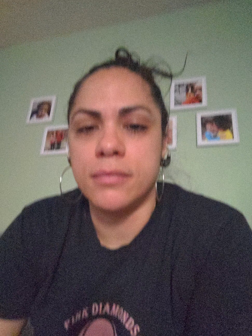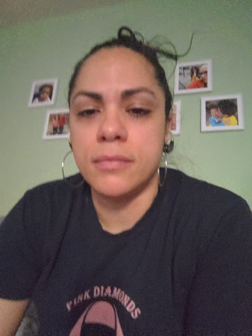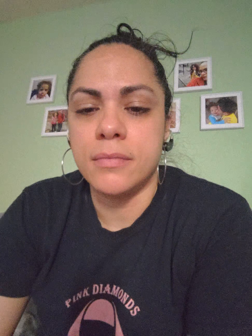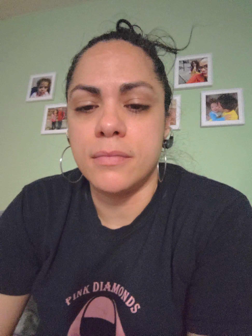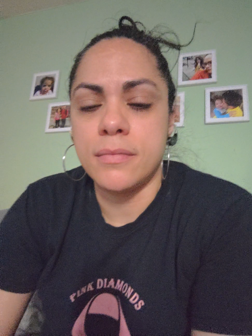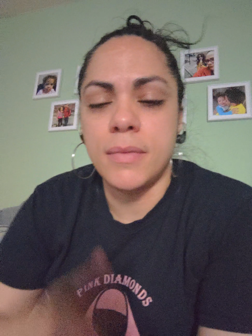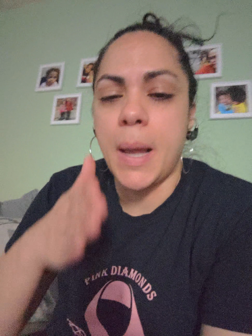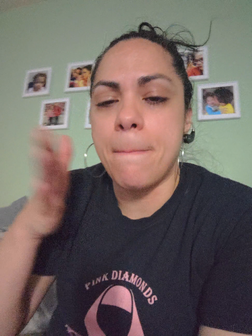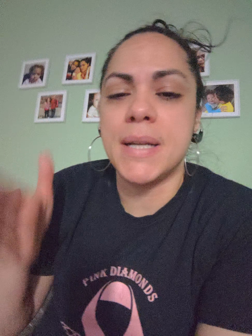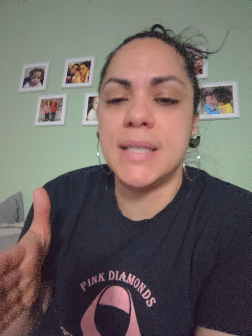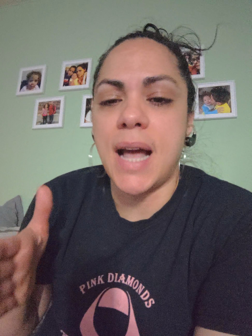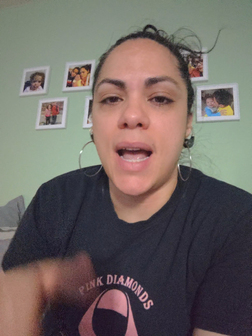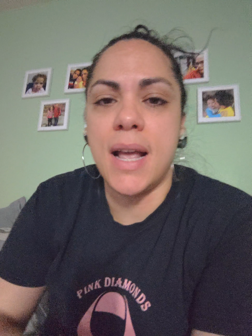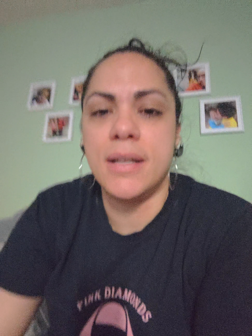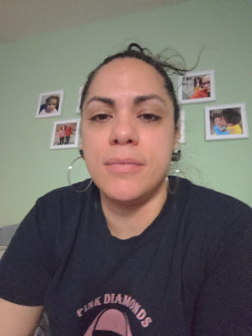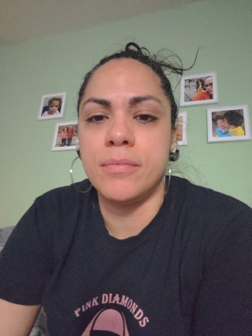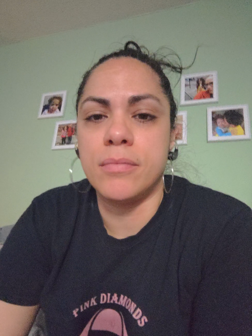beside